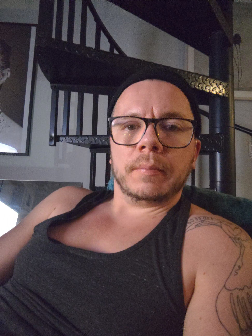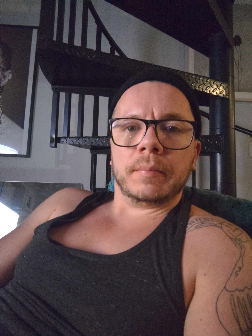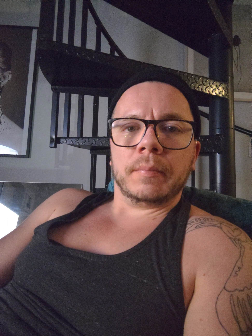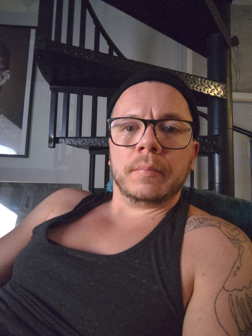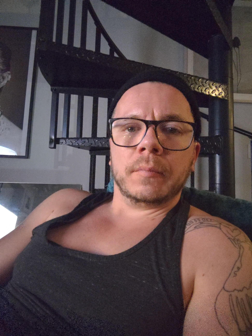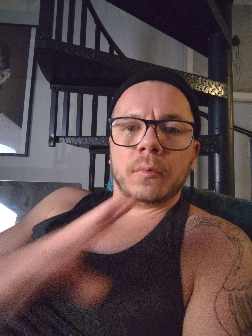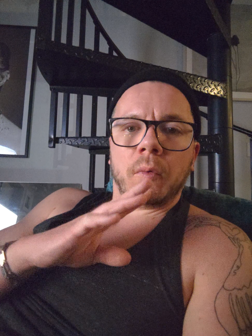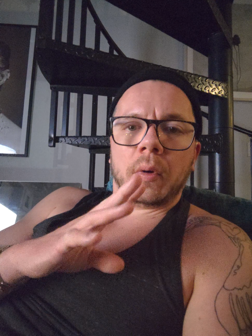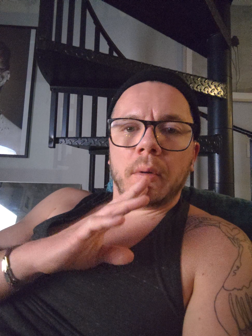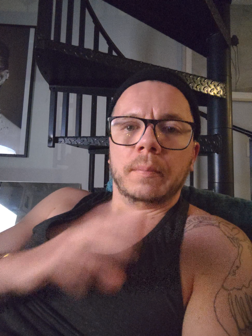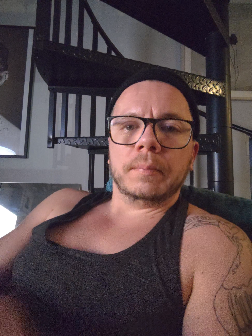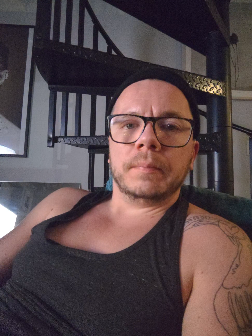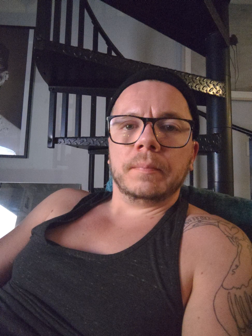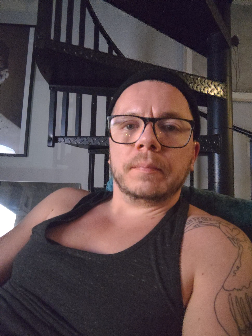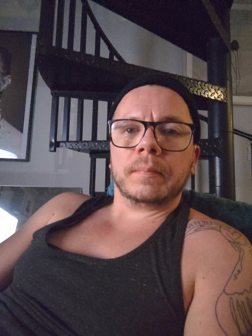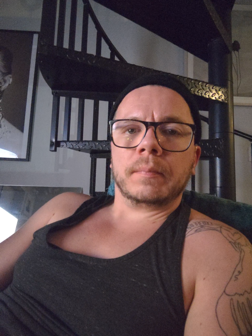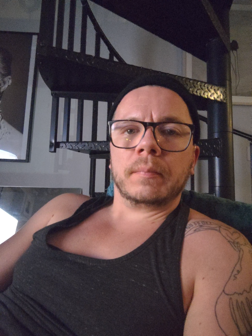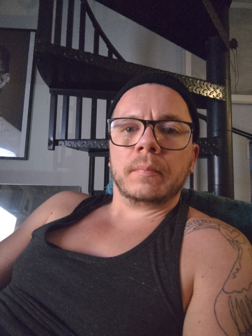talk